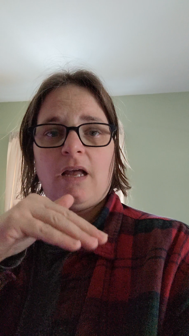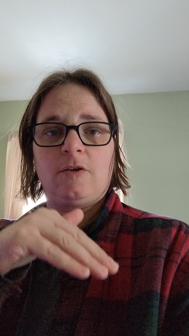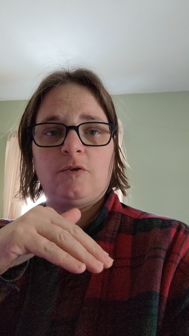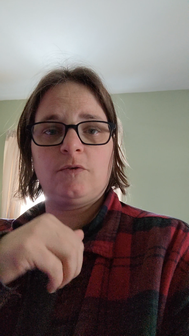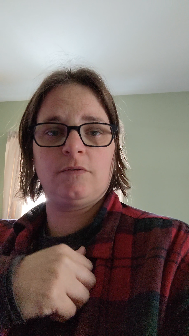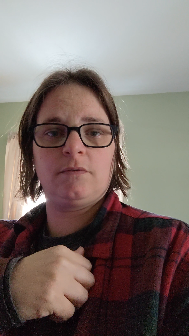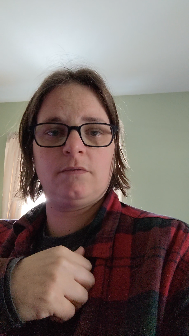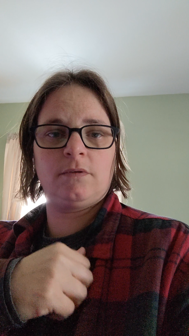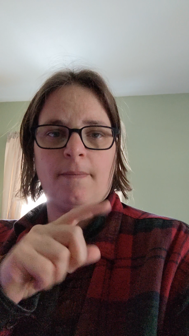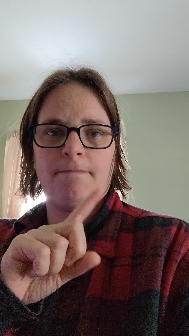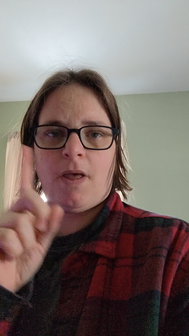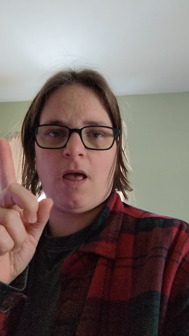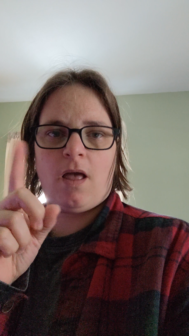but